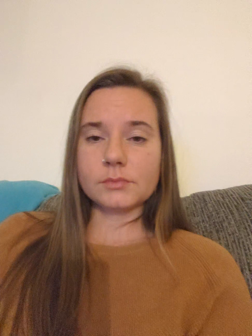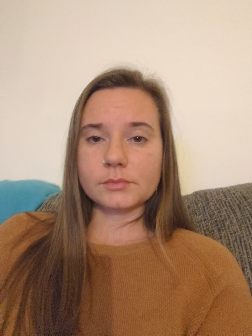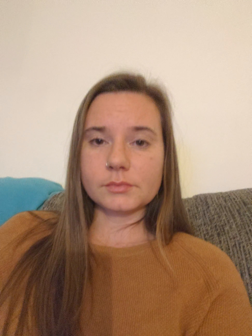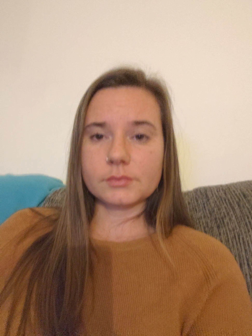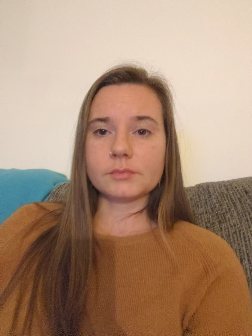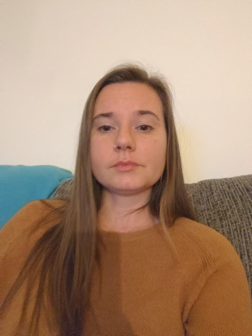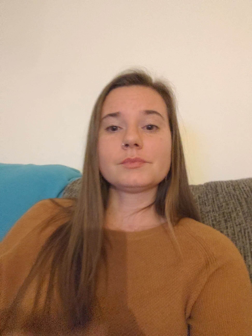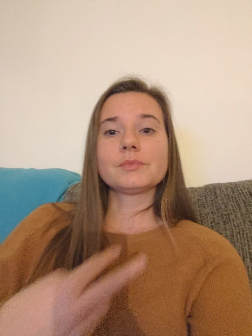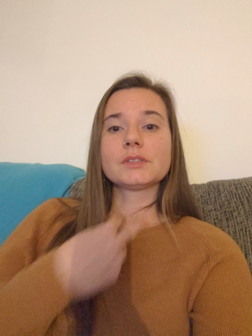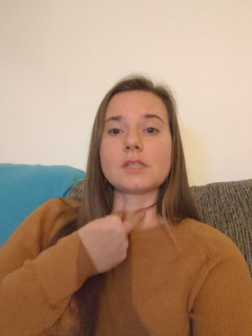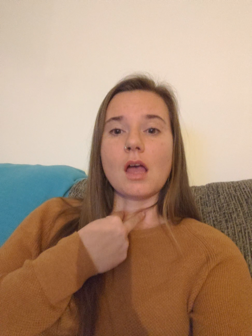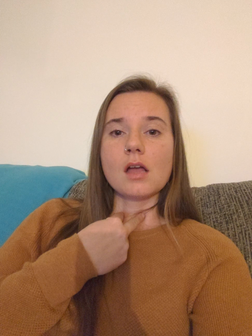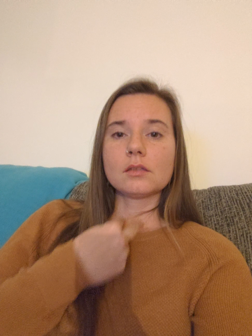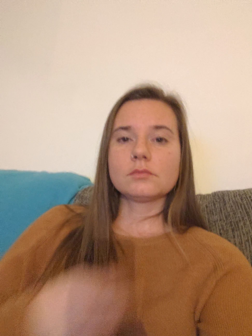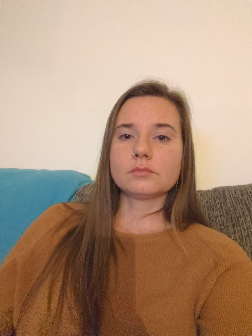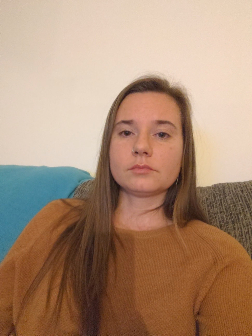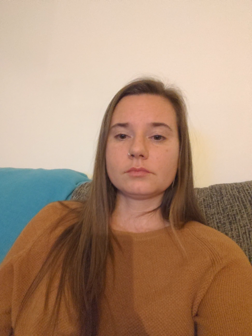stuck